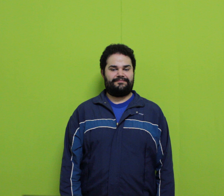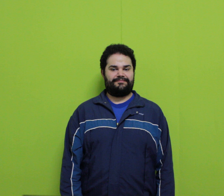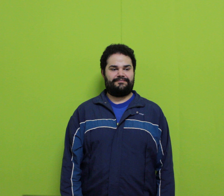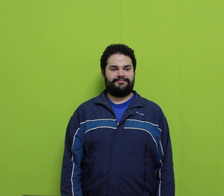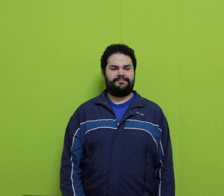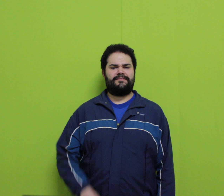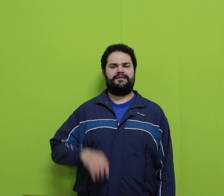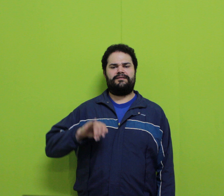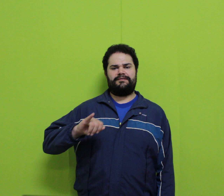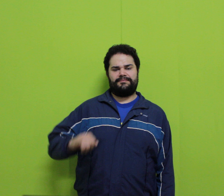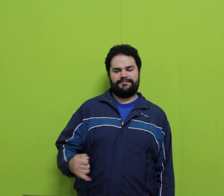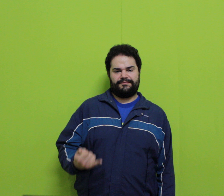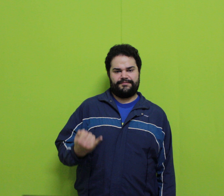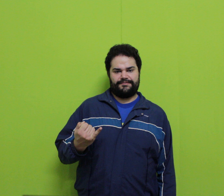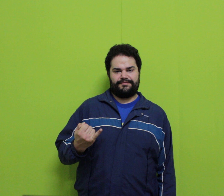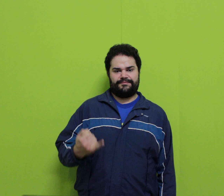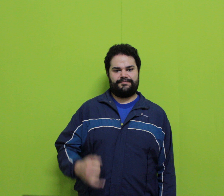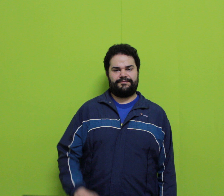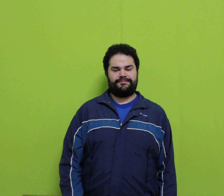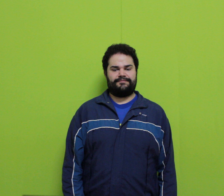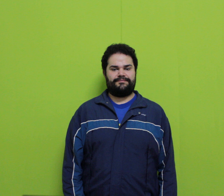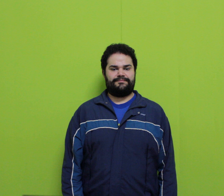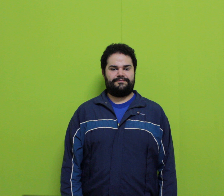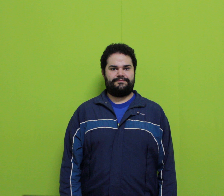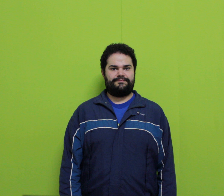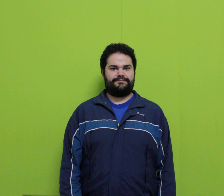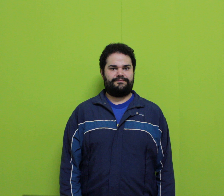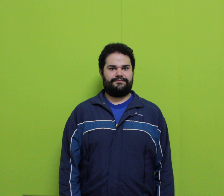aproveitar